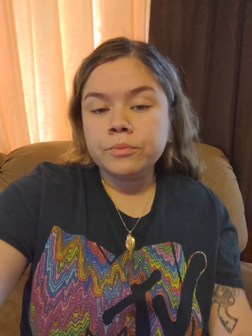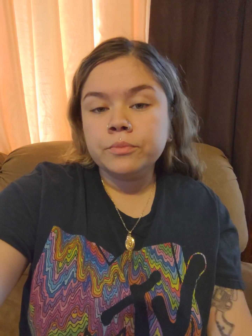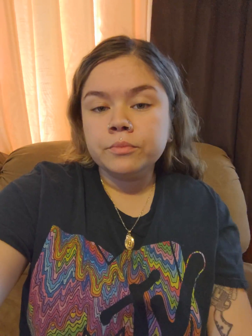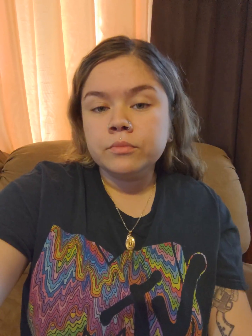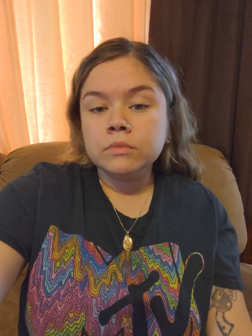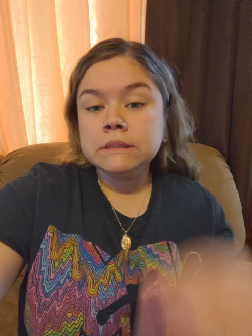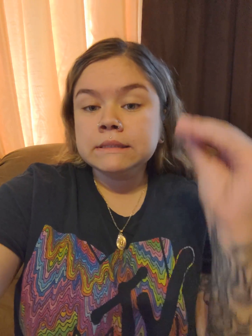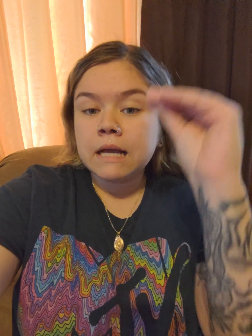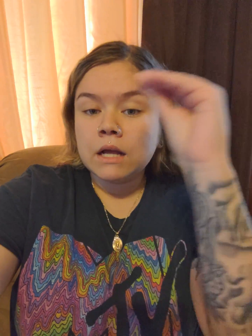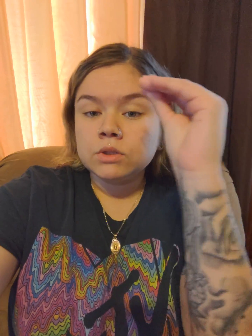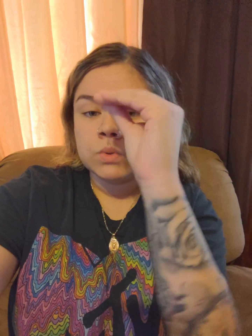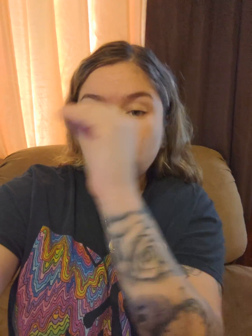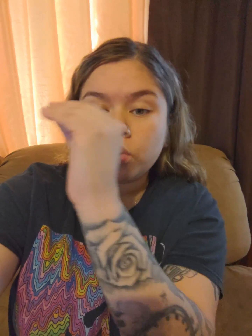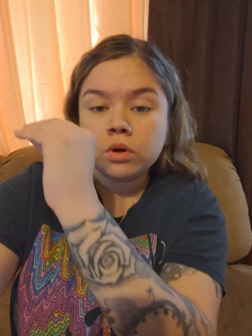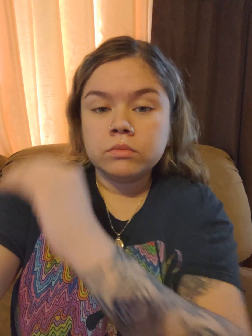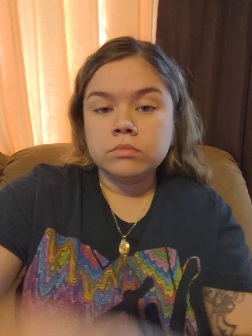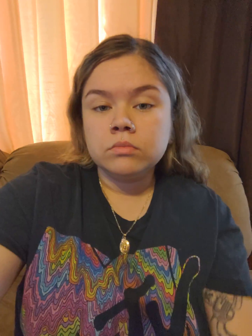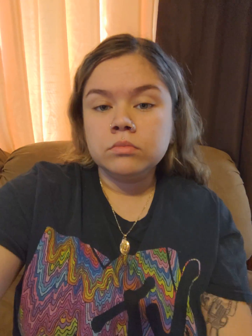dinosaur